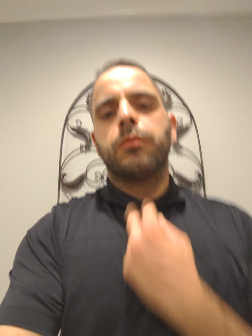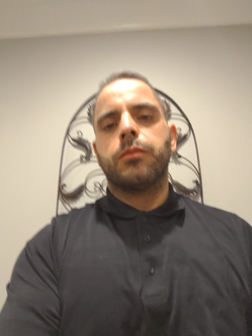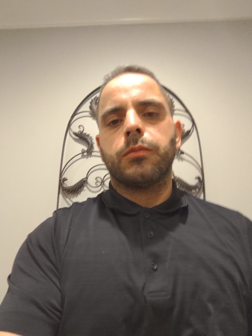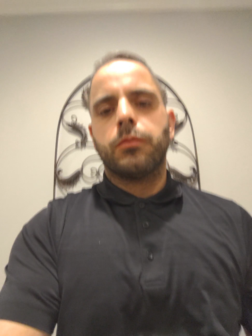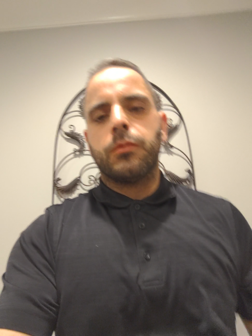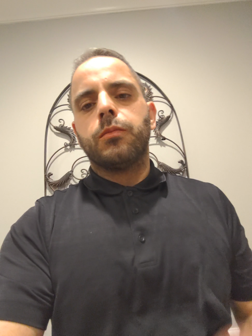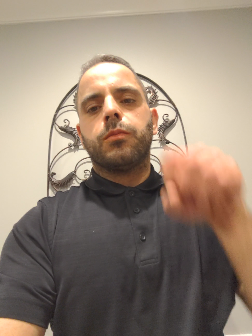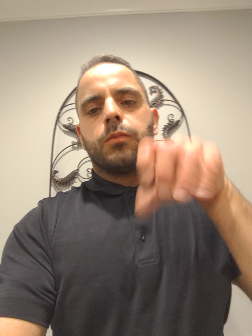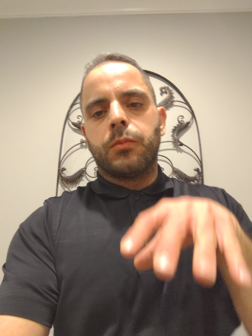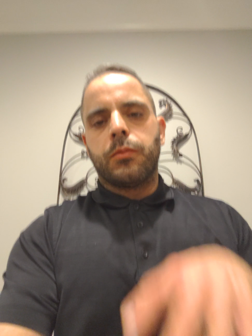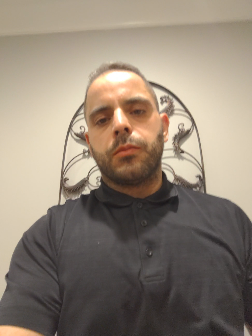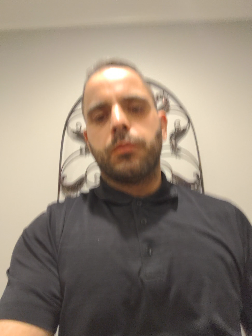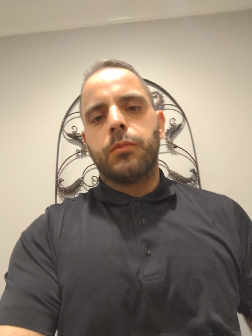drop